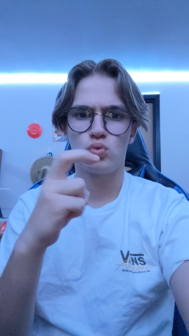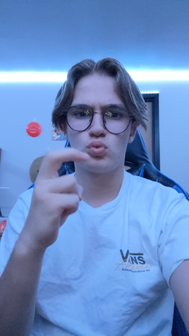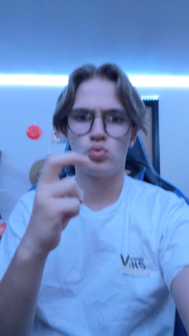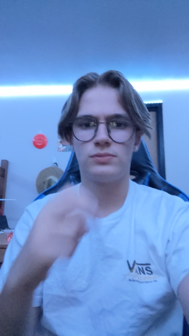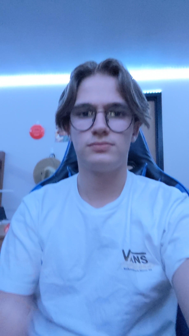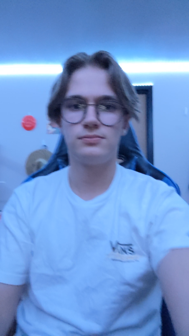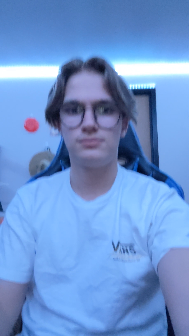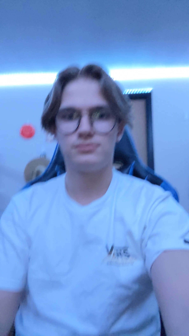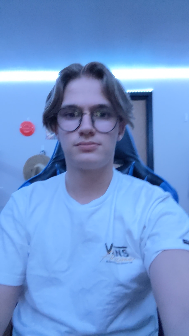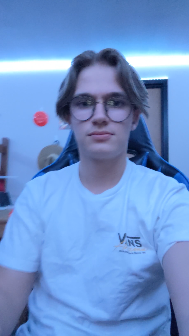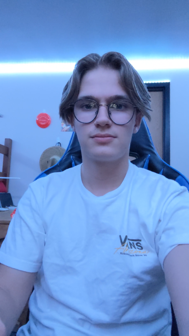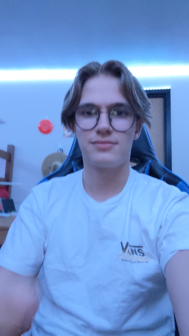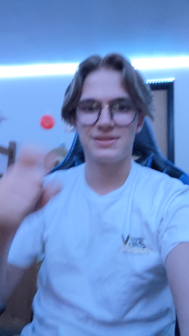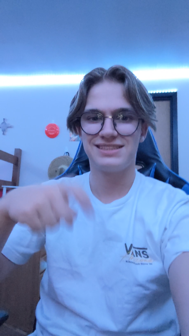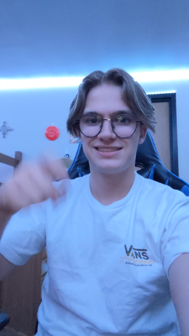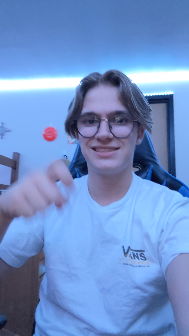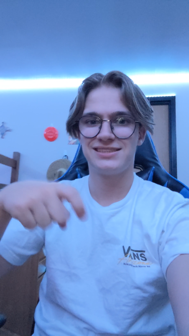need